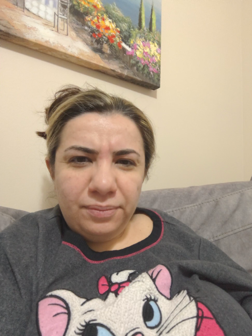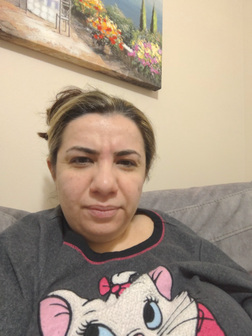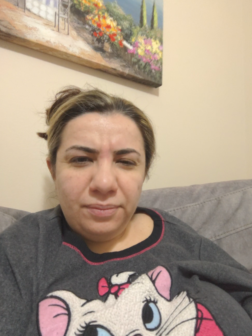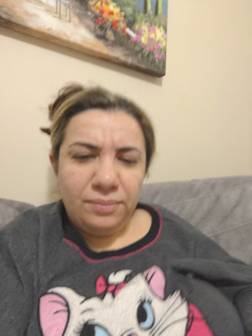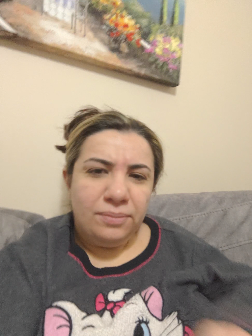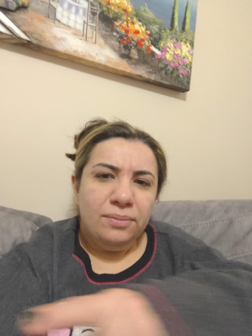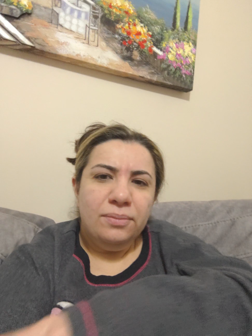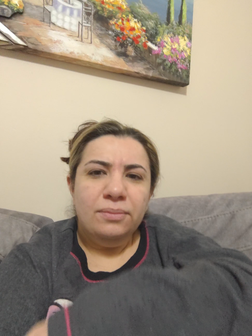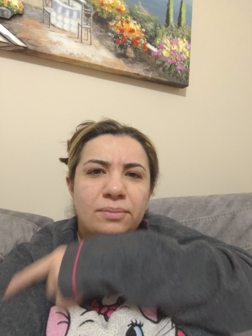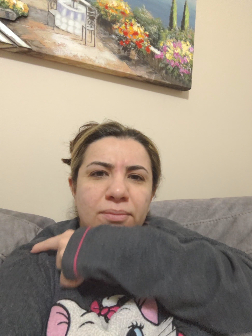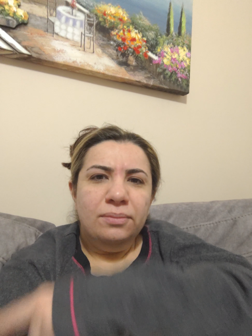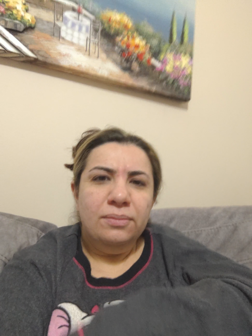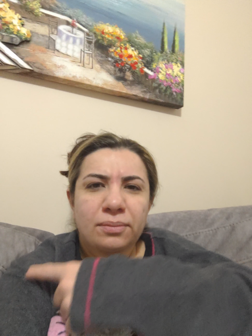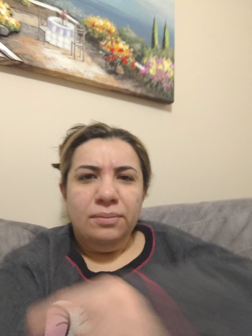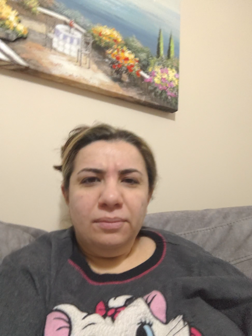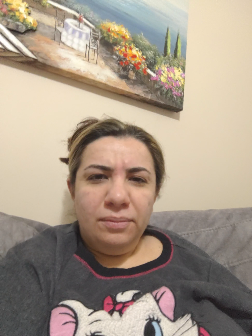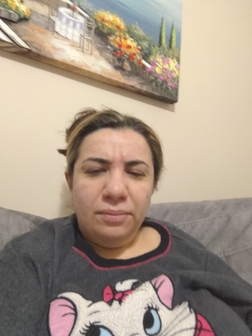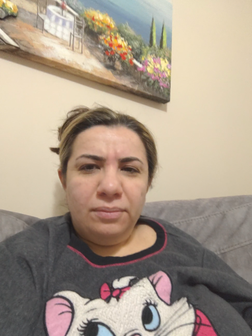arm